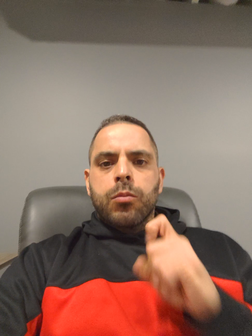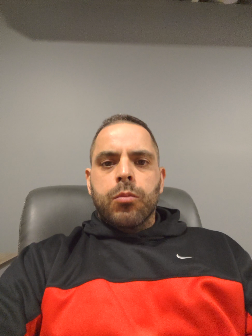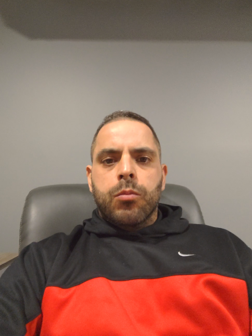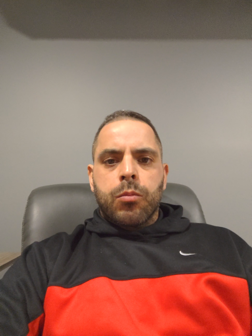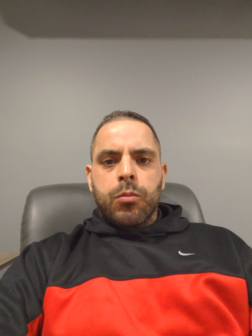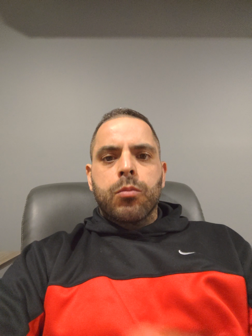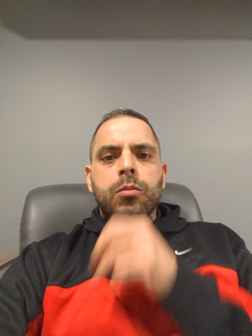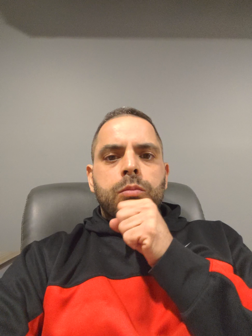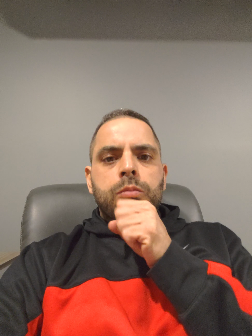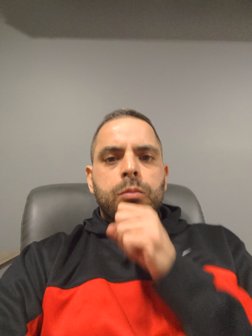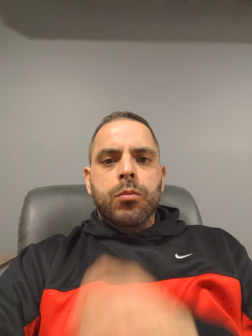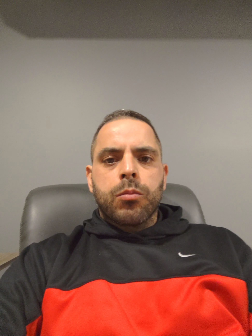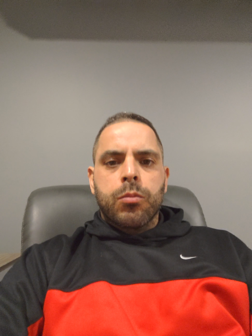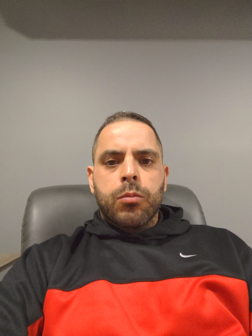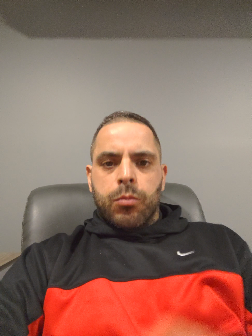orange